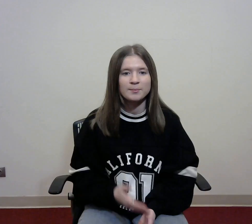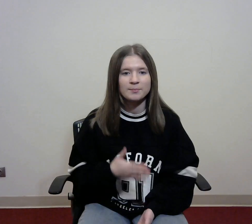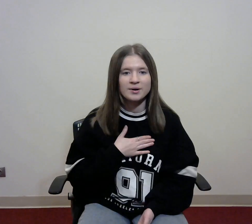mən